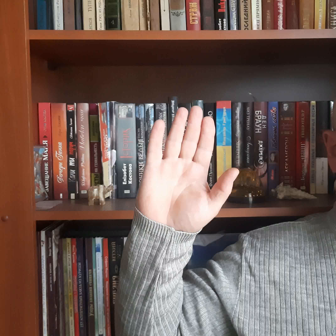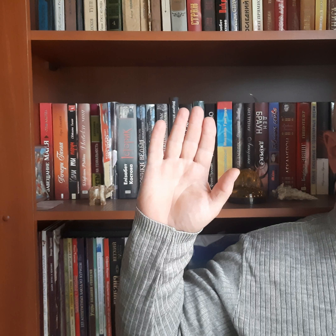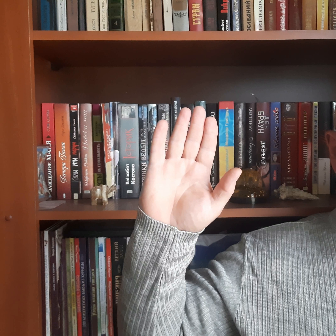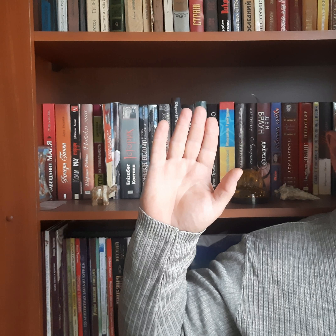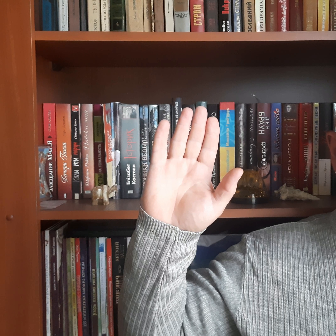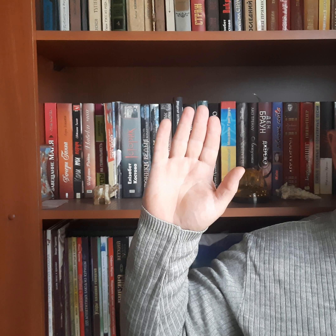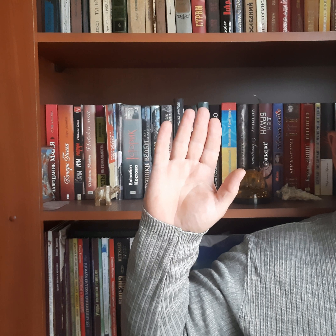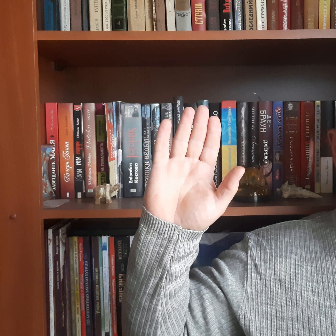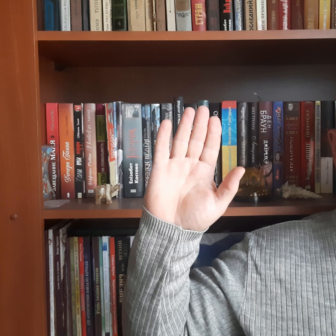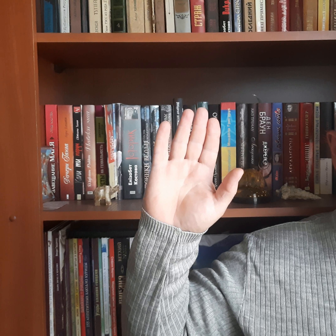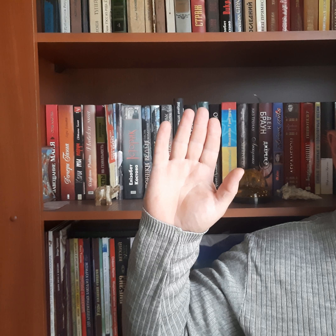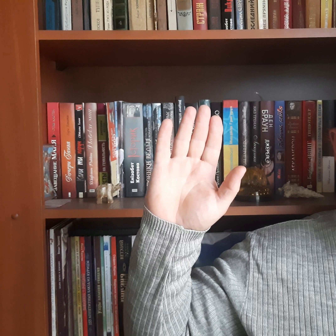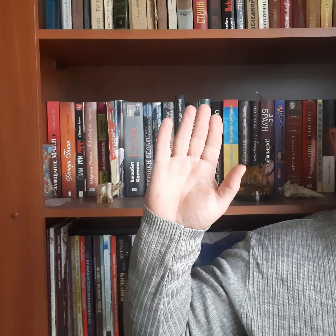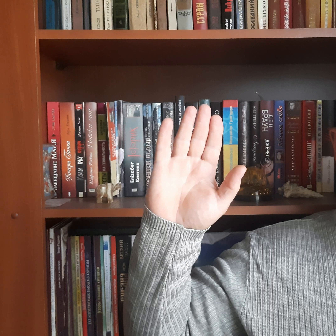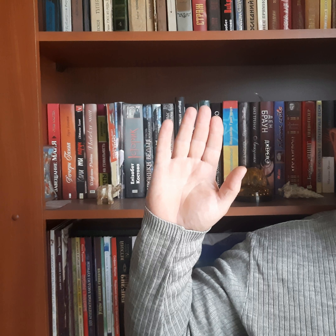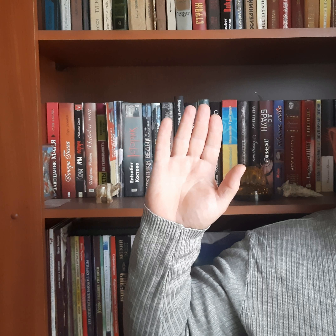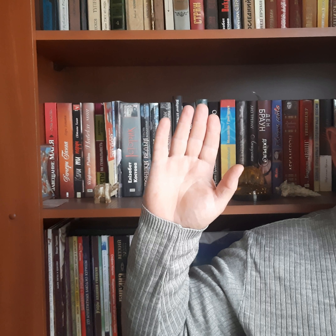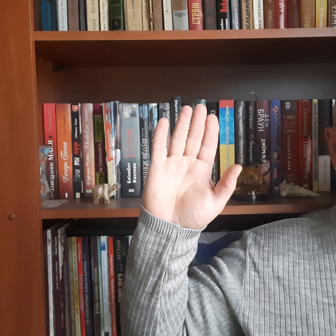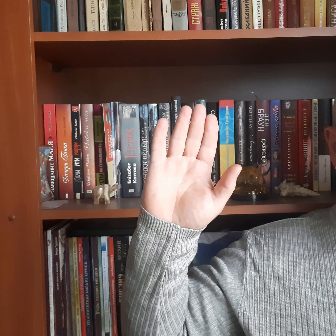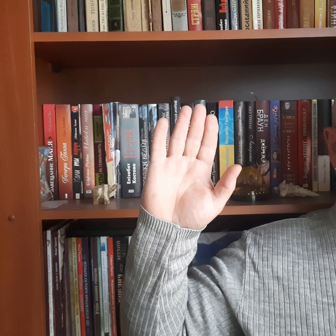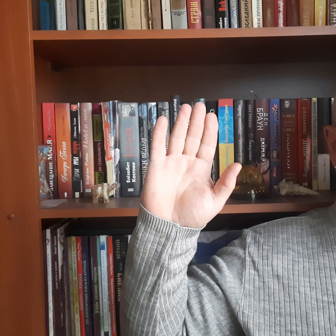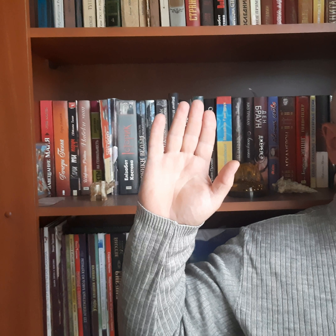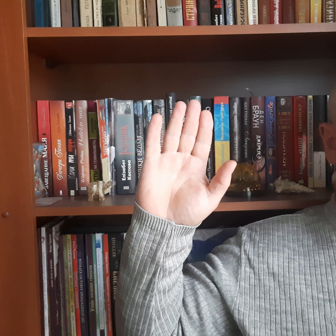В